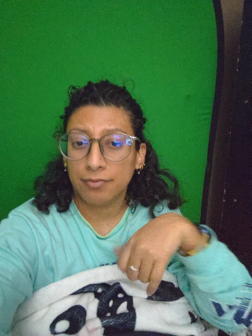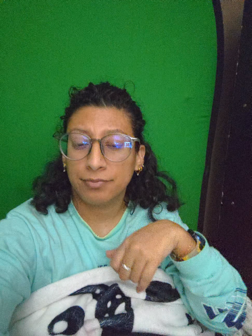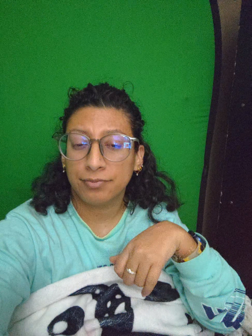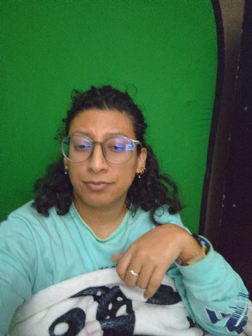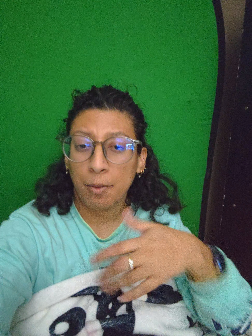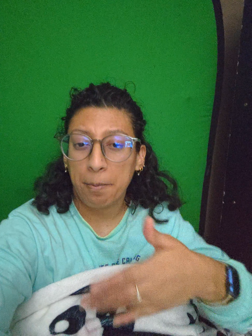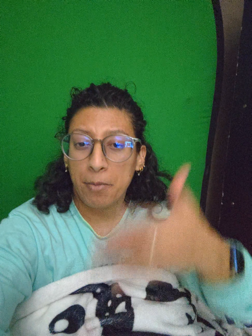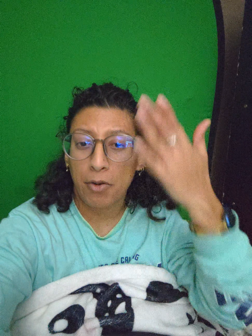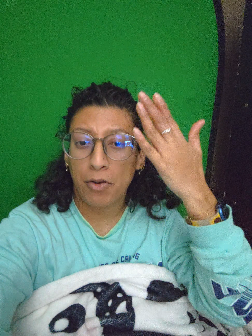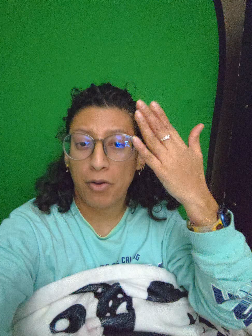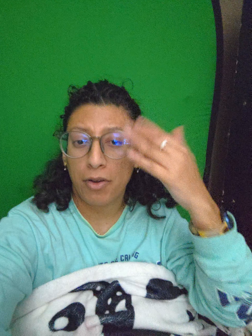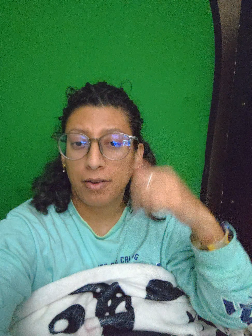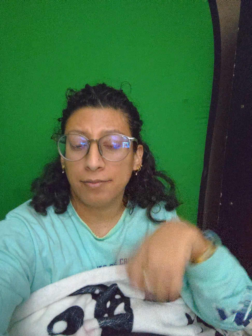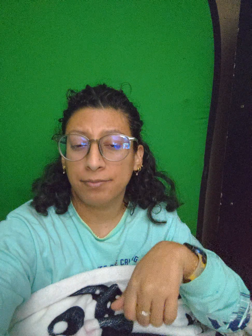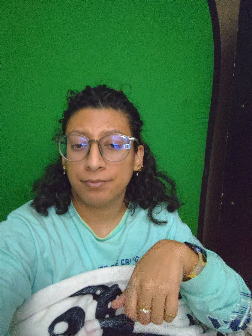morning